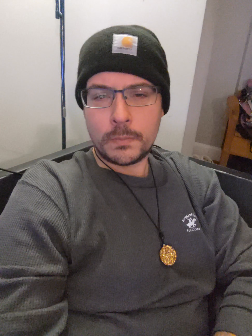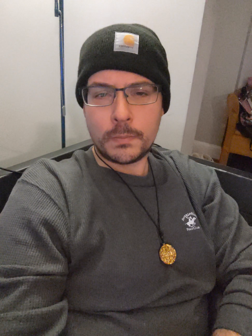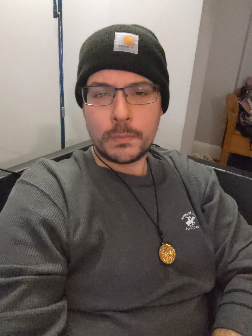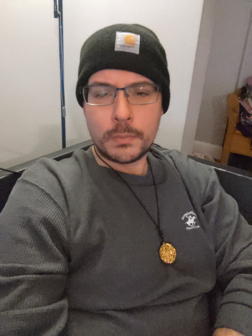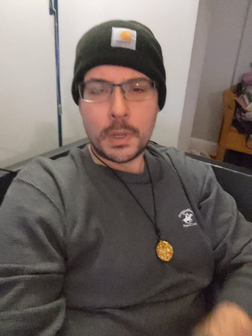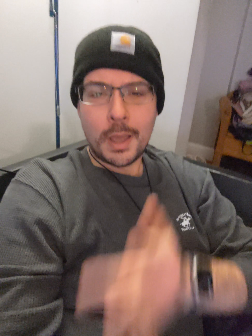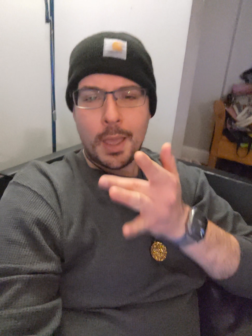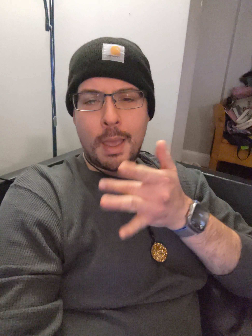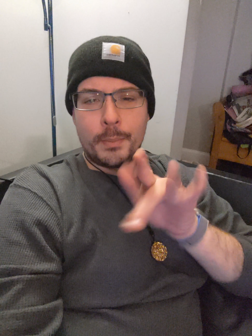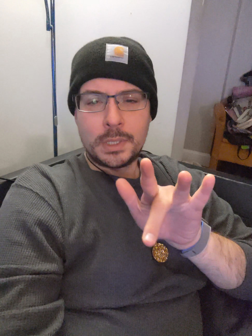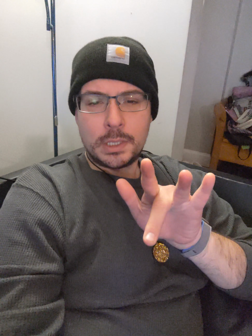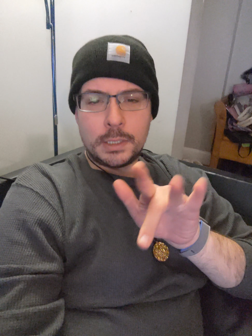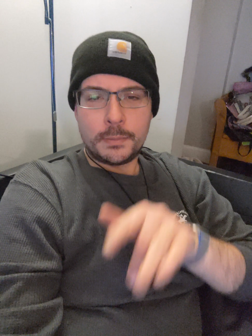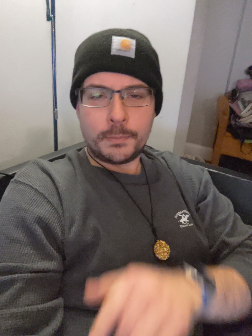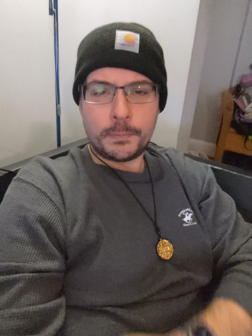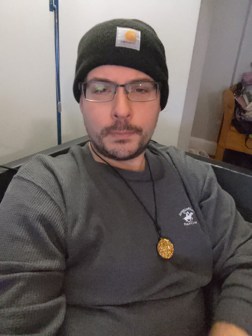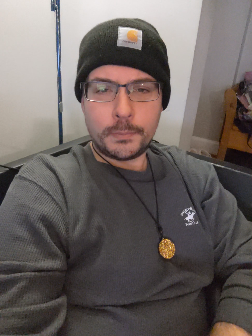empty